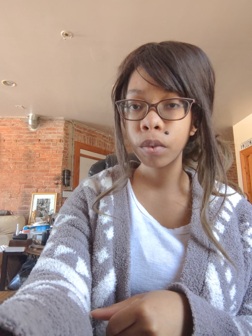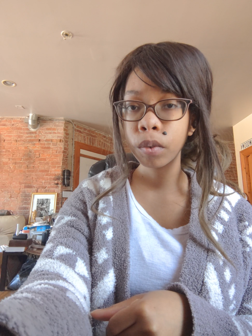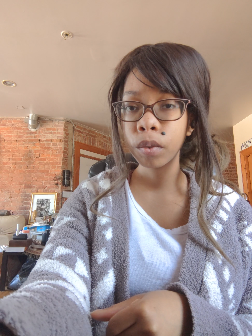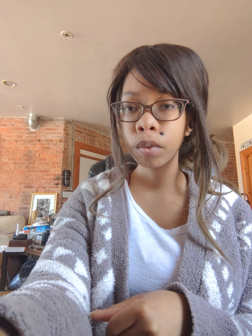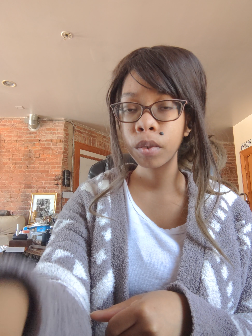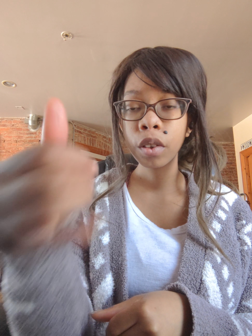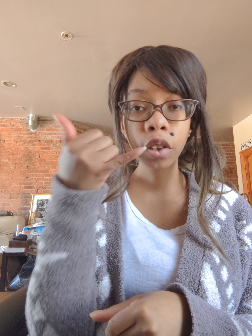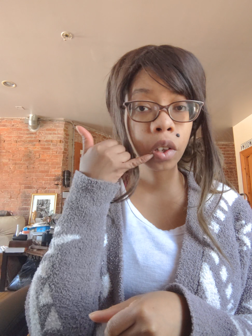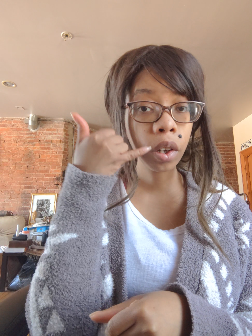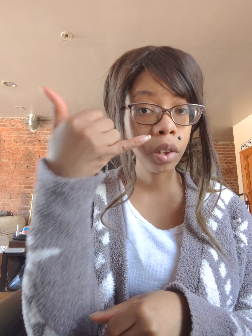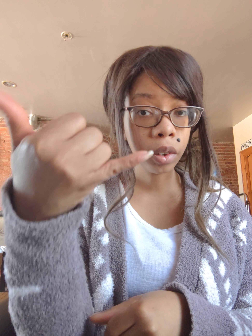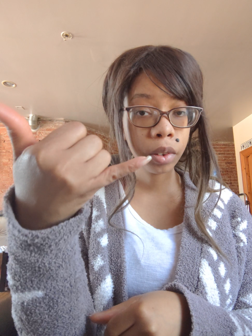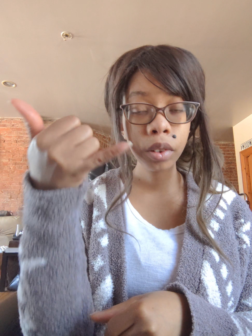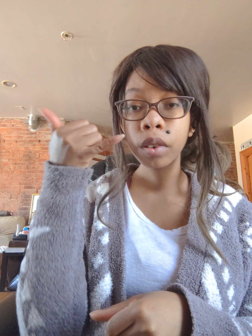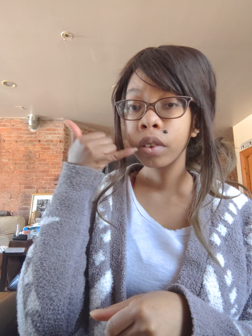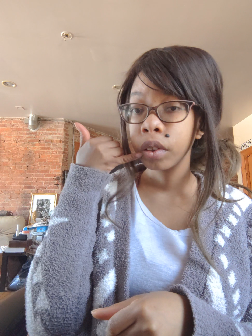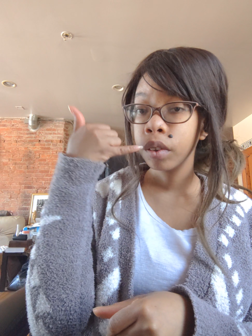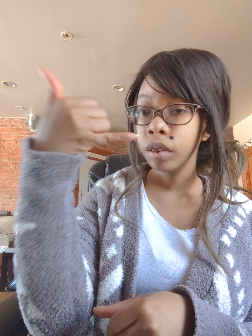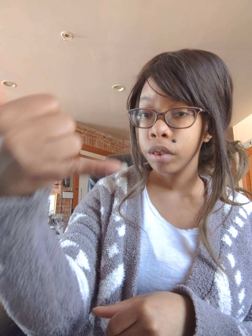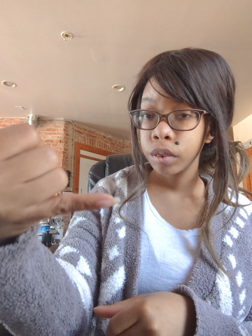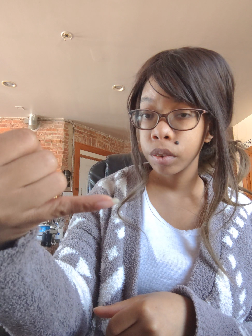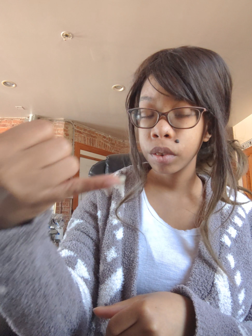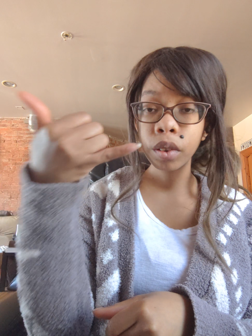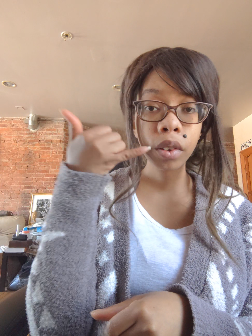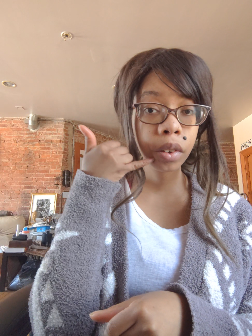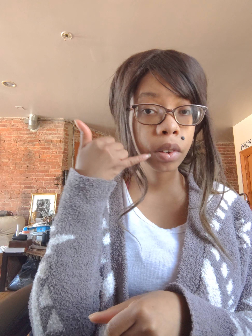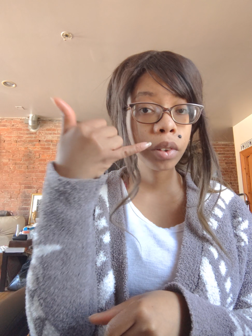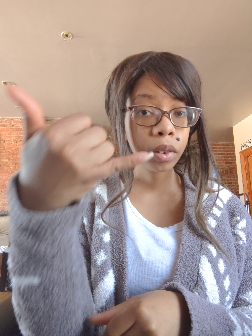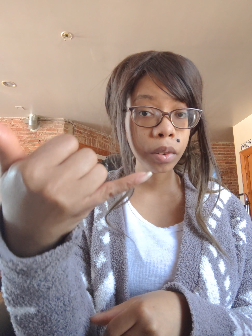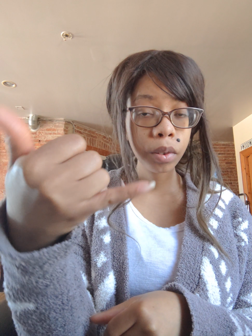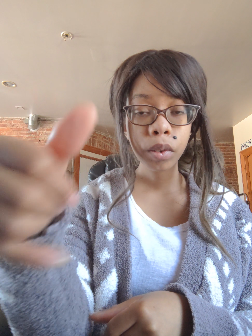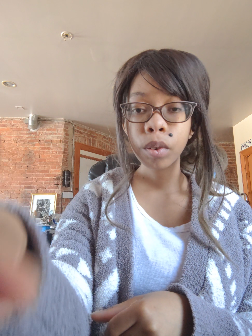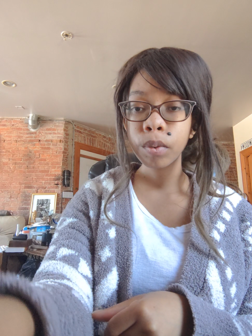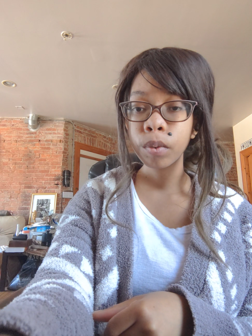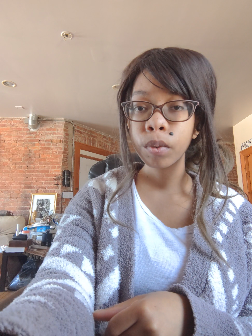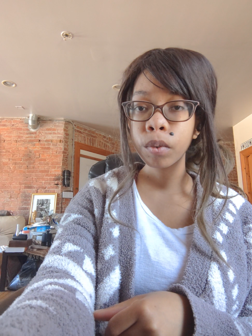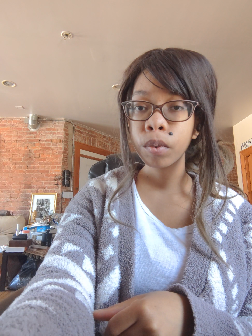call on the phone